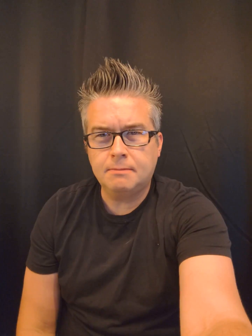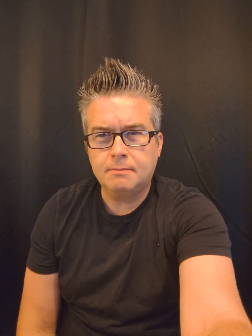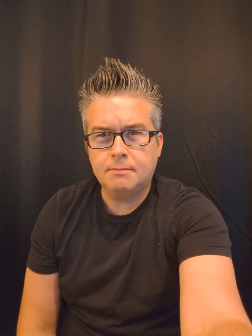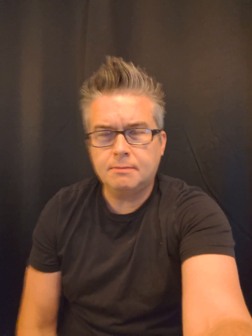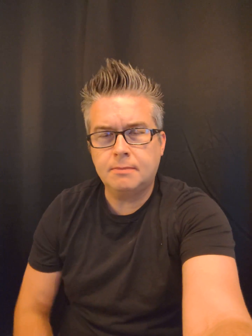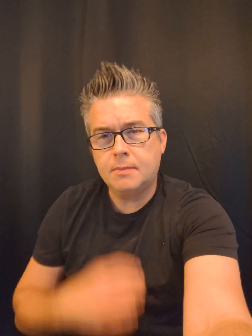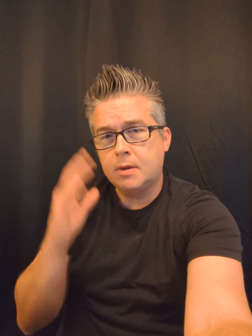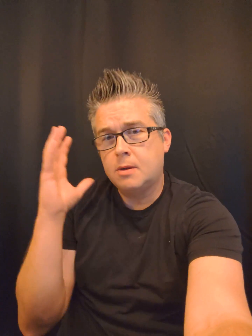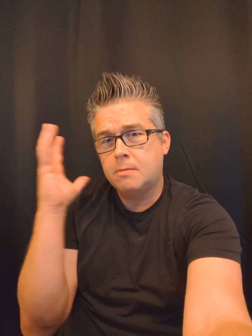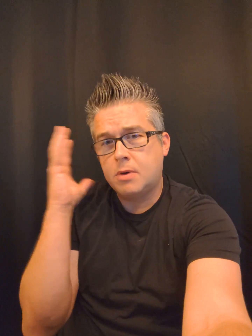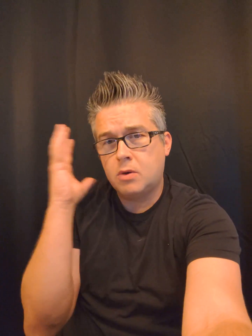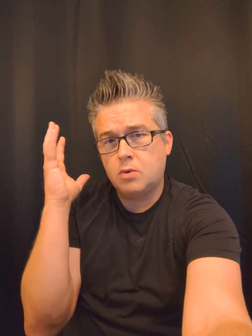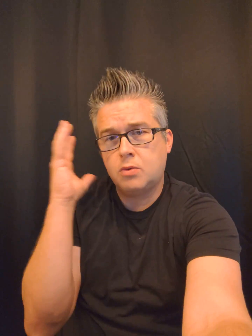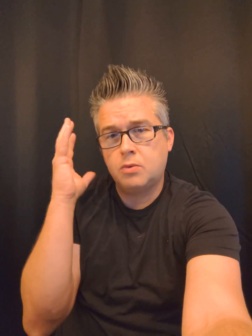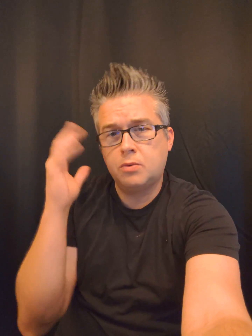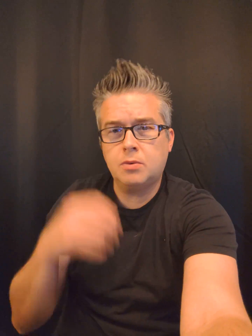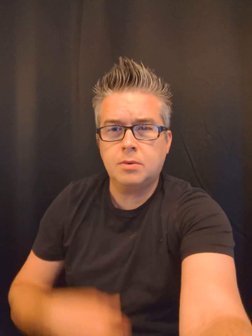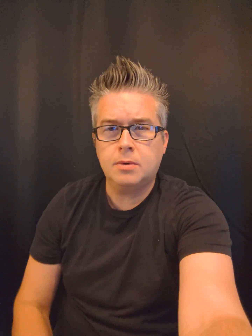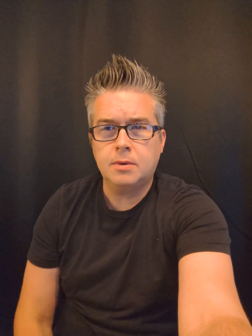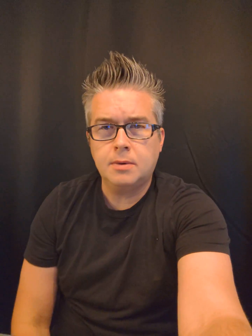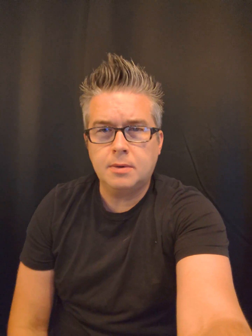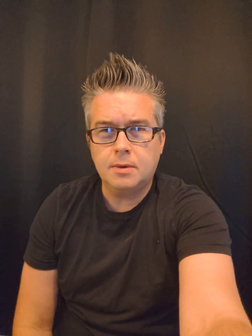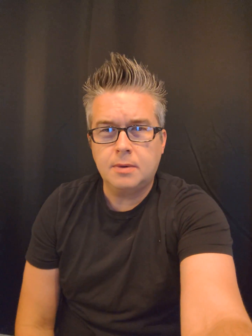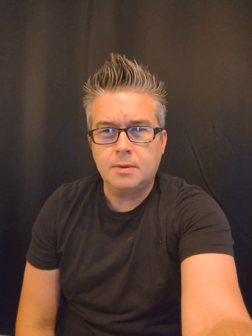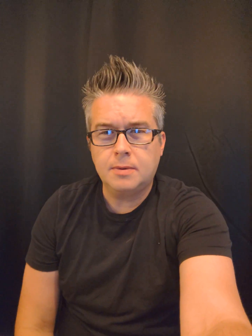pillow